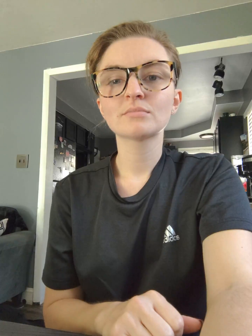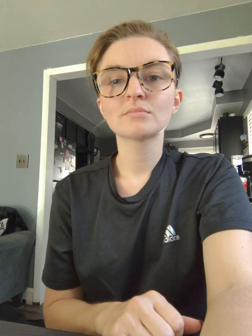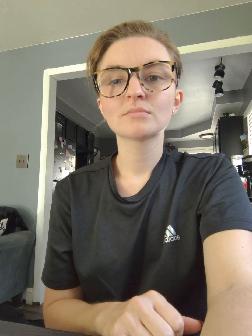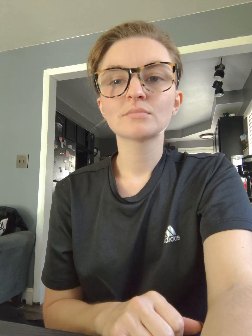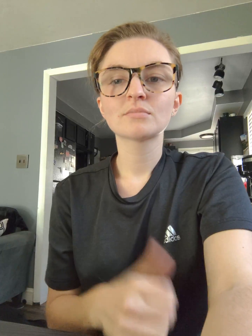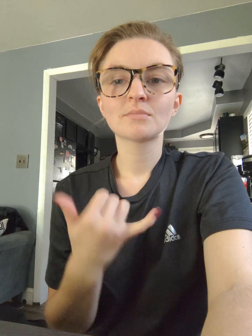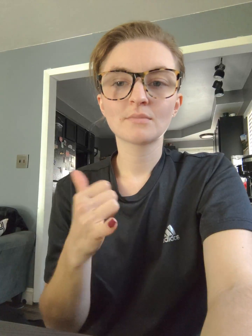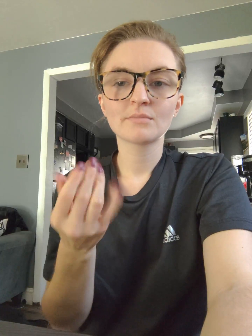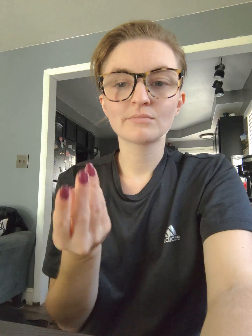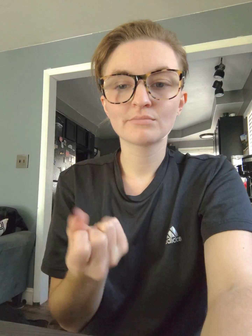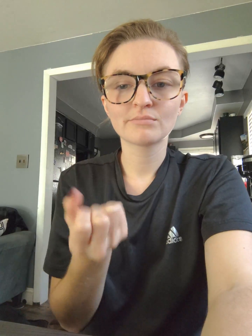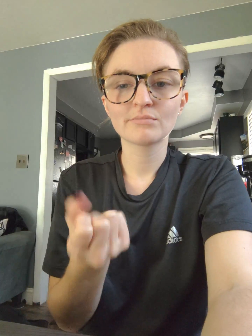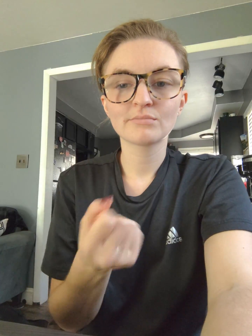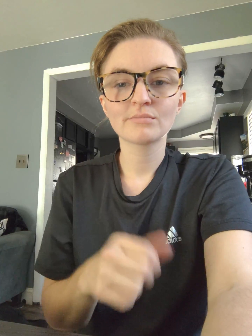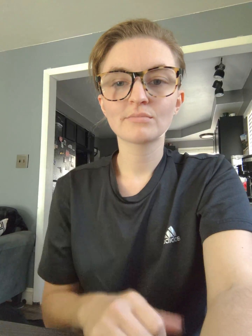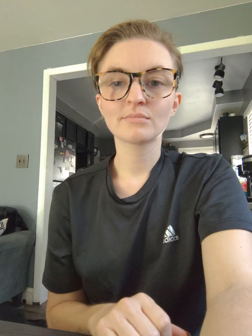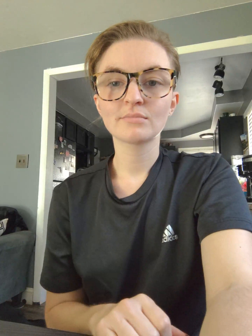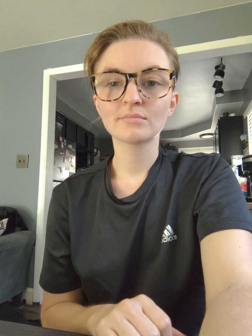play dough